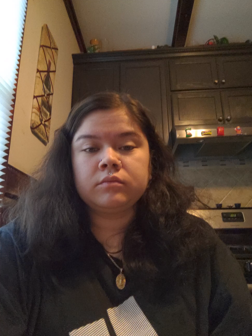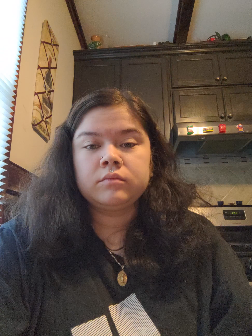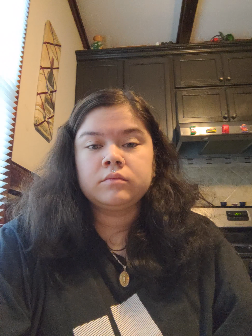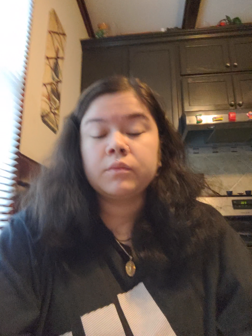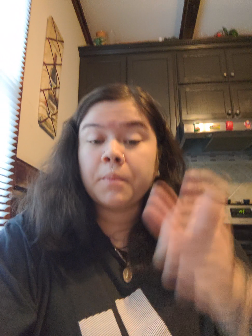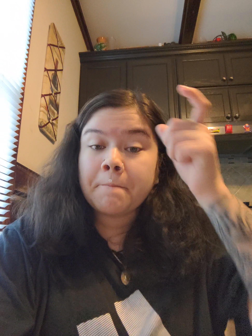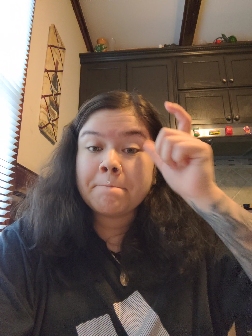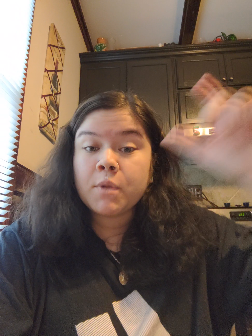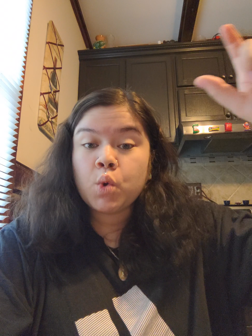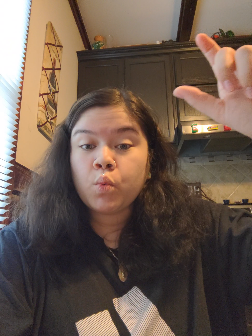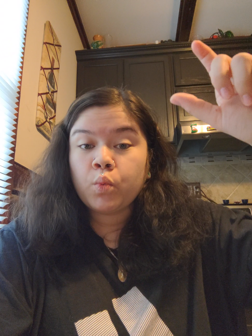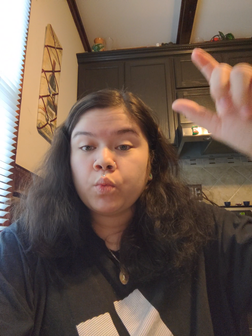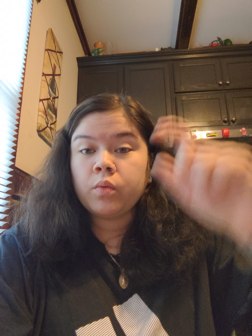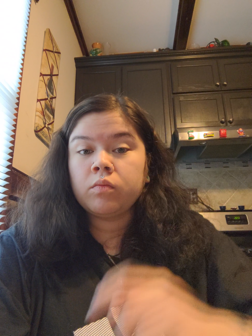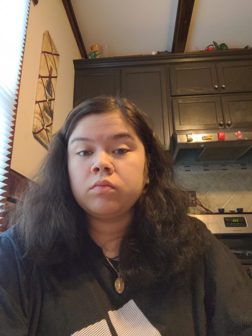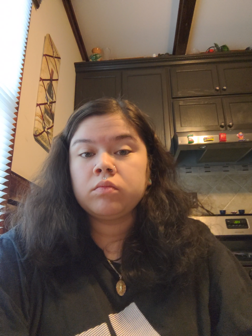moon